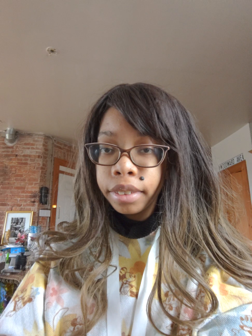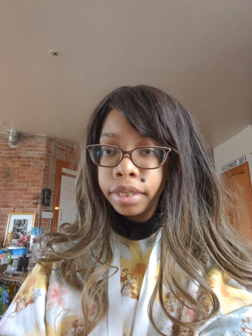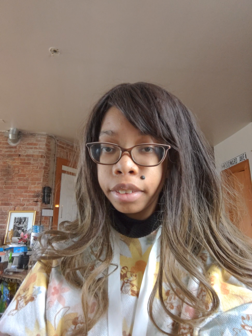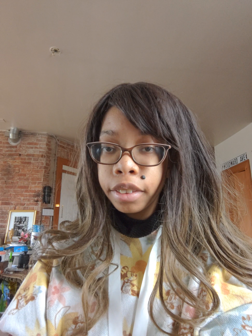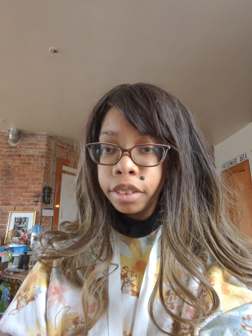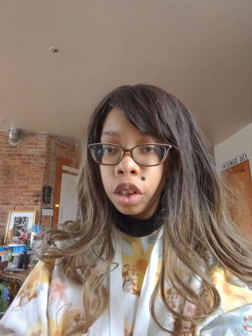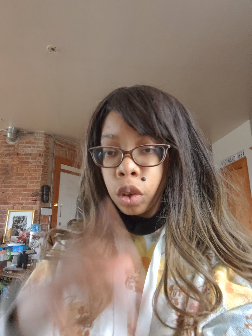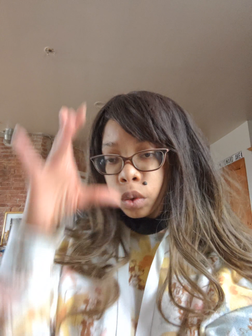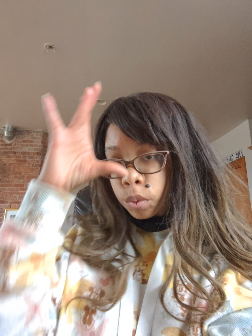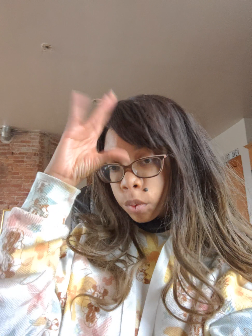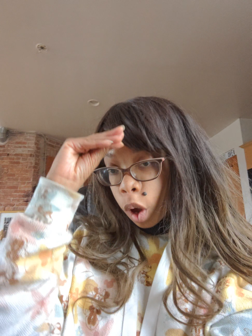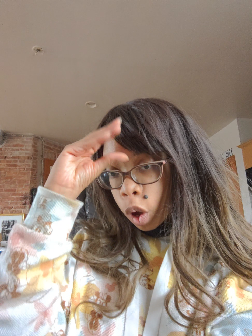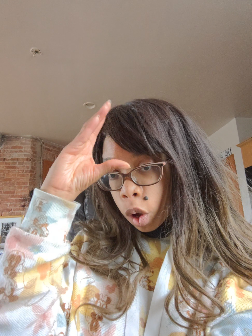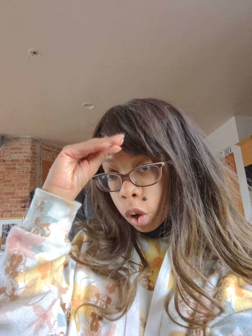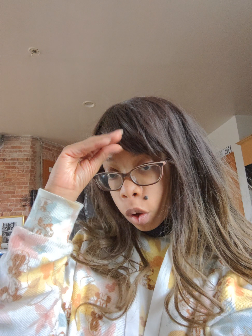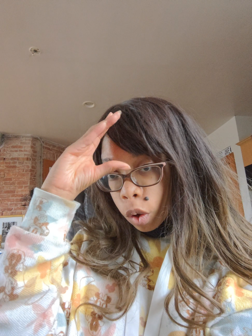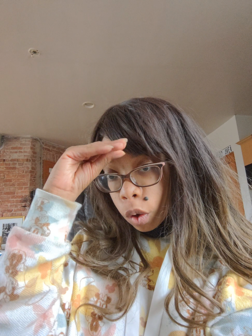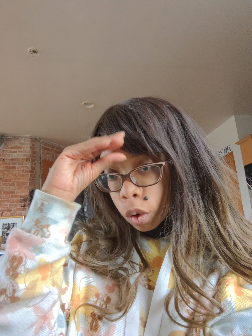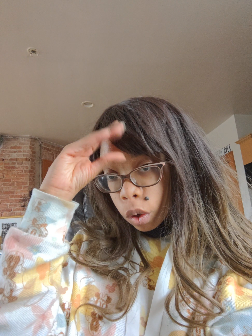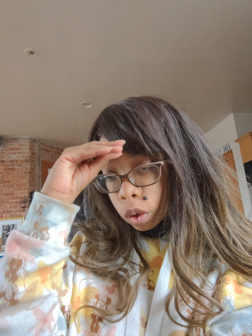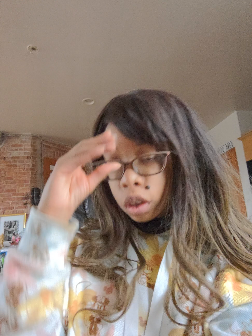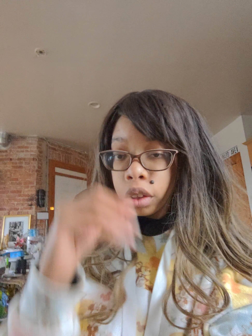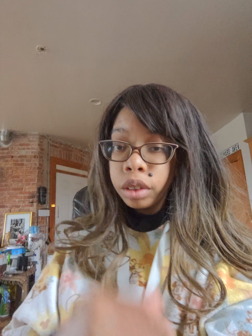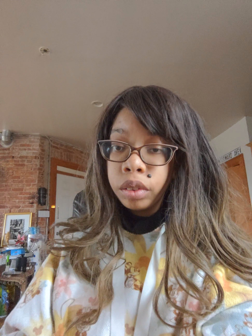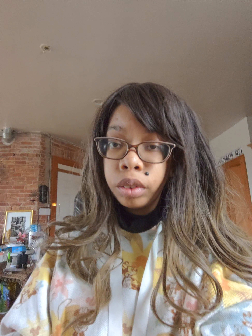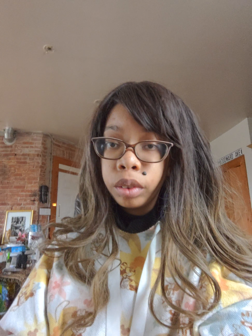boy